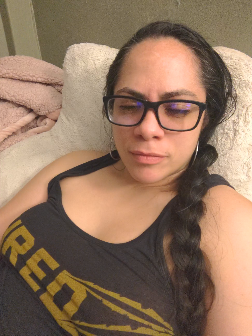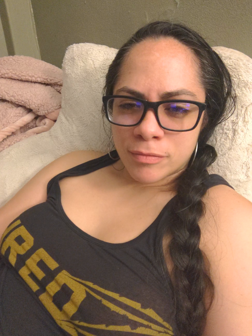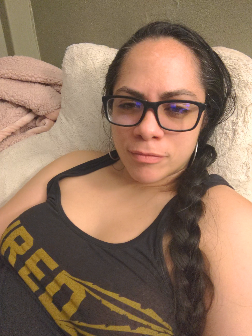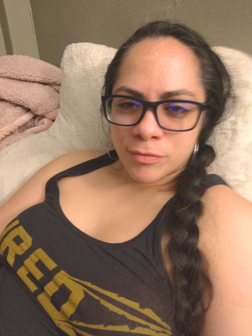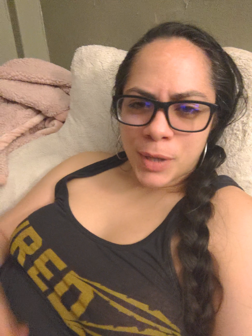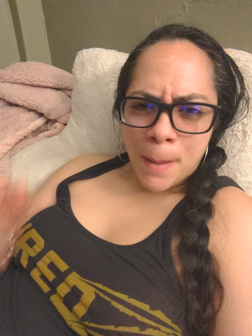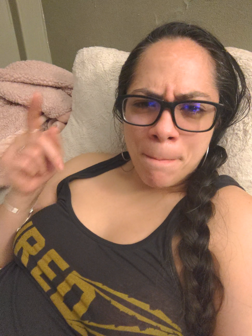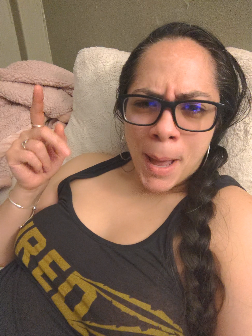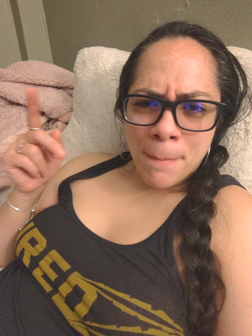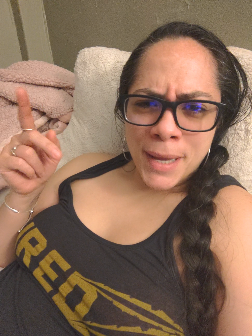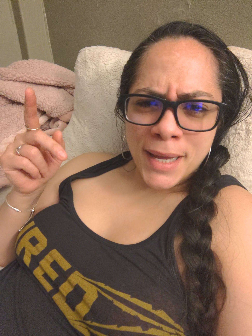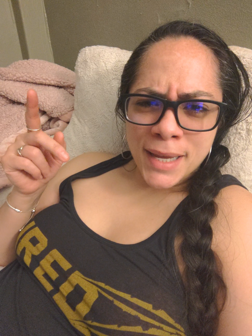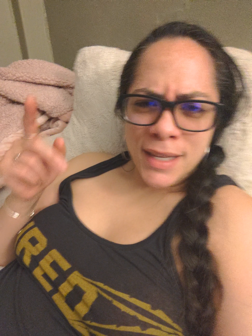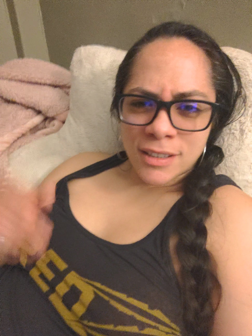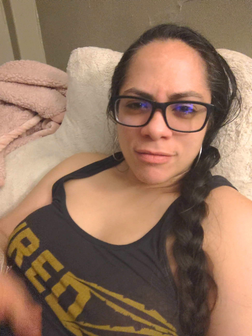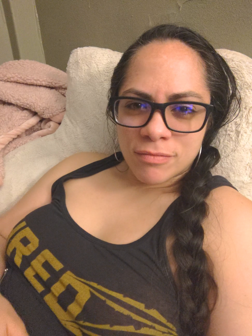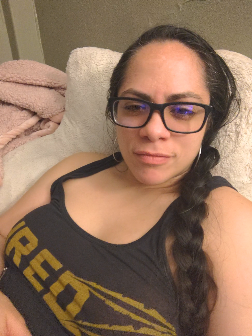puppy